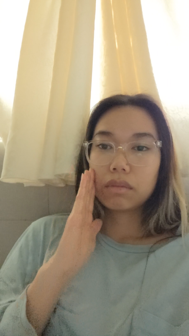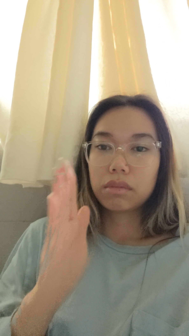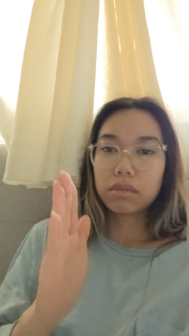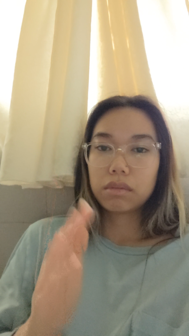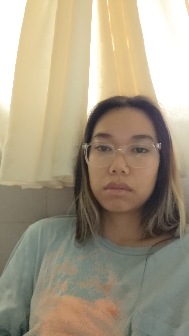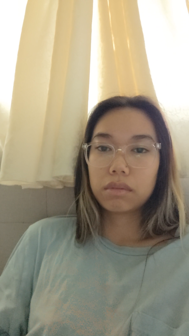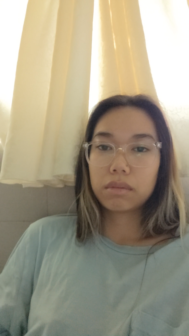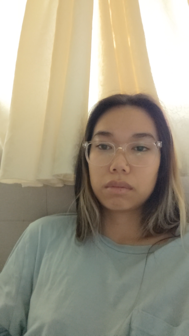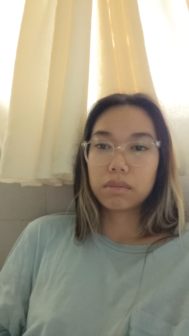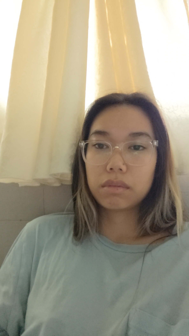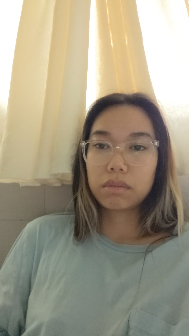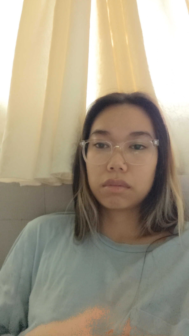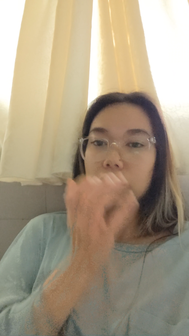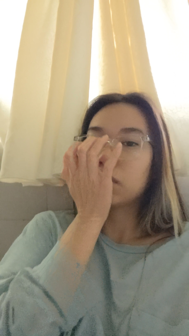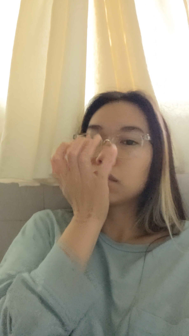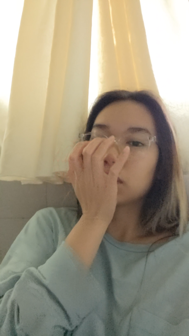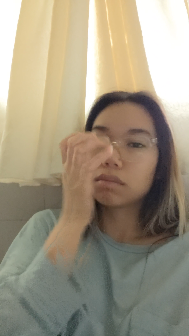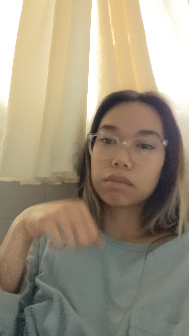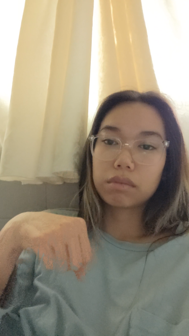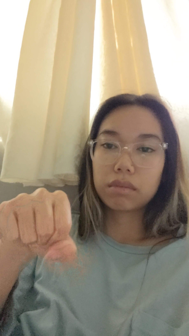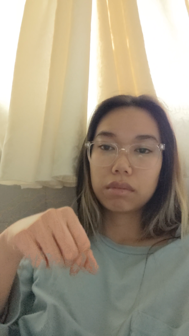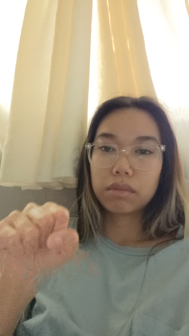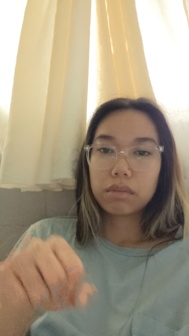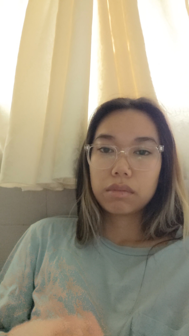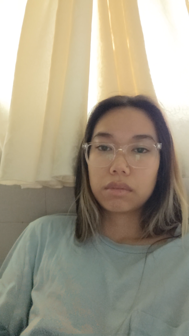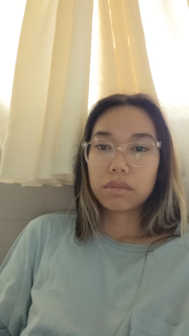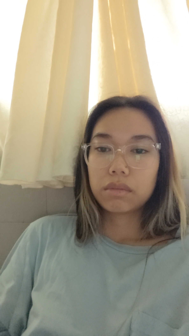lawn mower